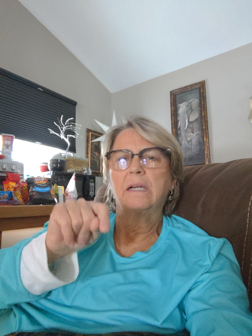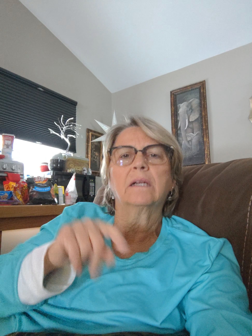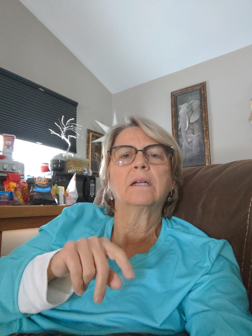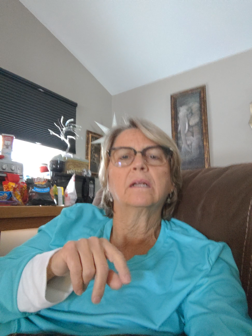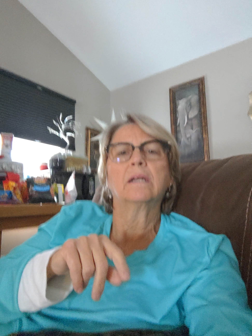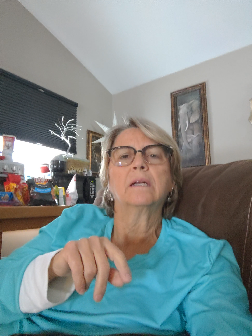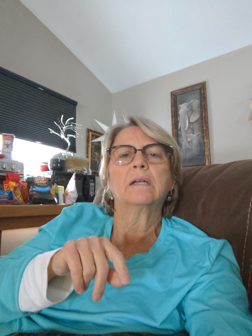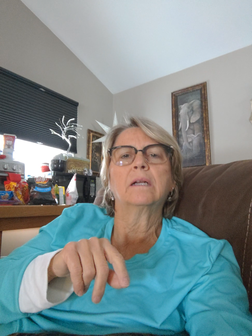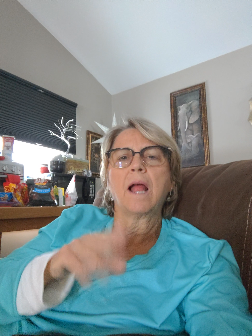cut